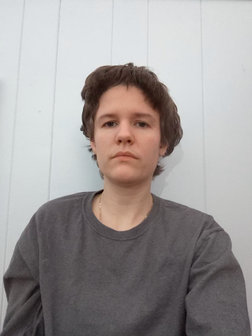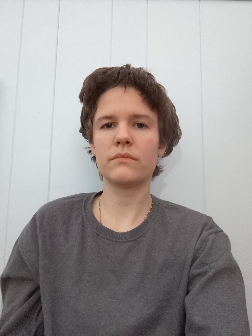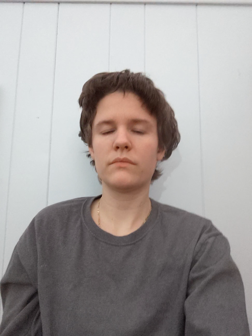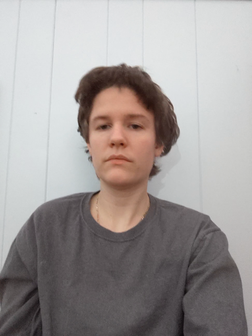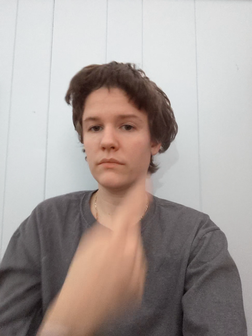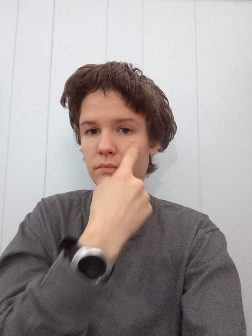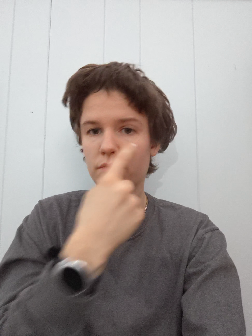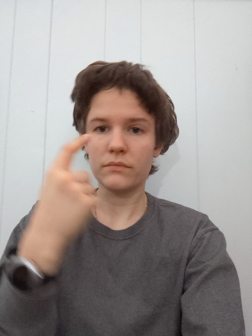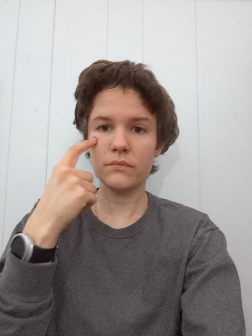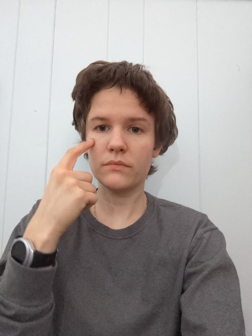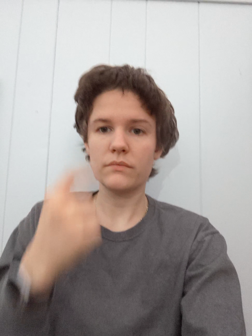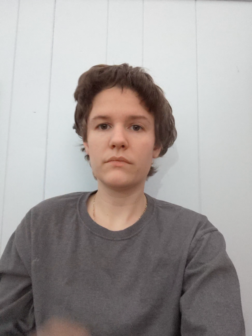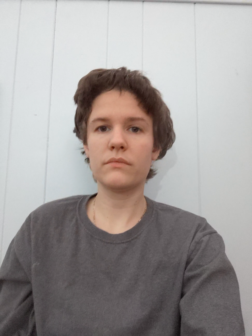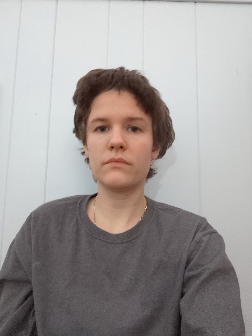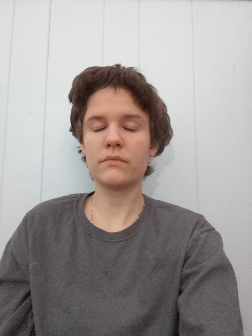eye